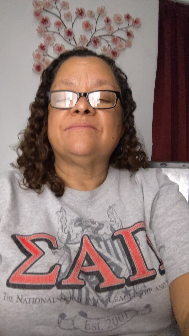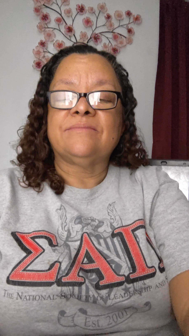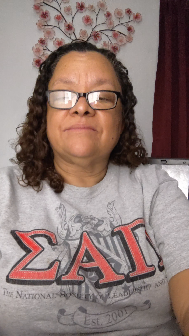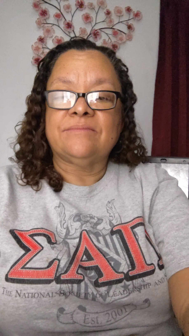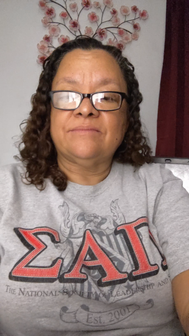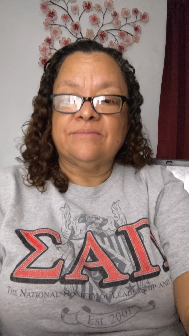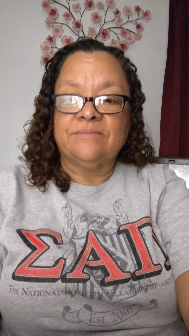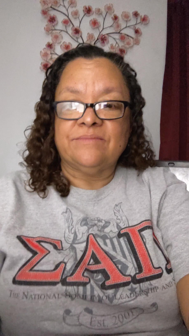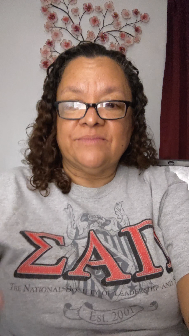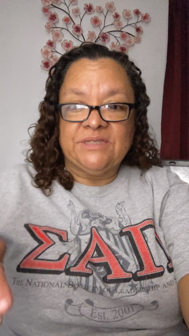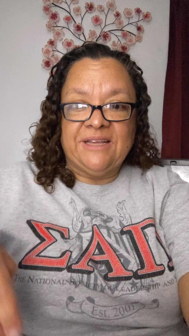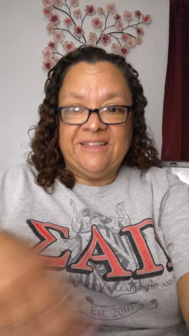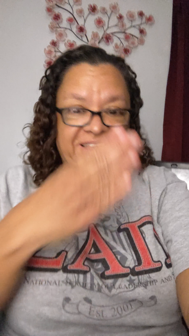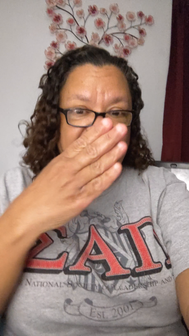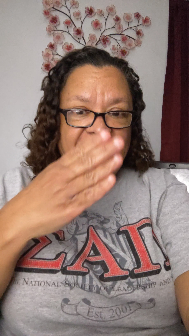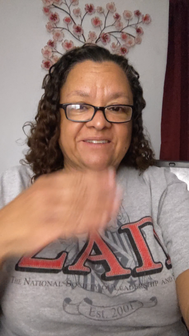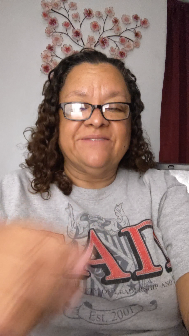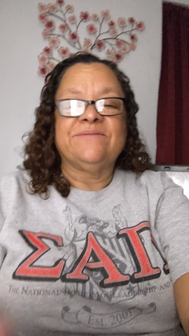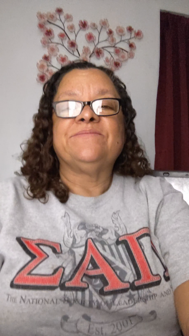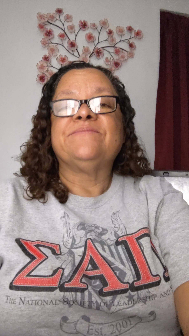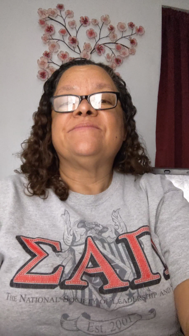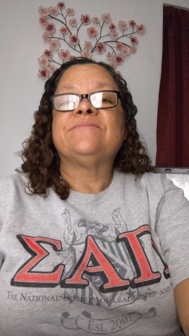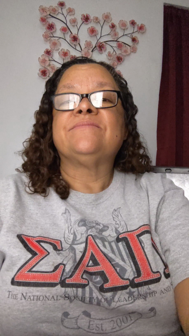kick